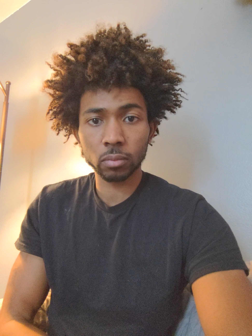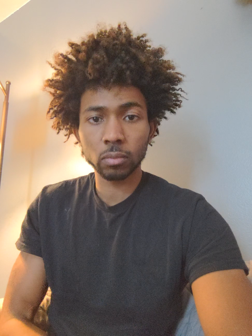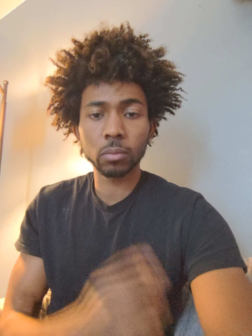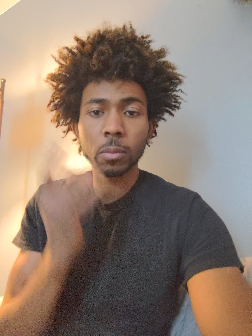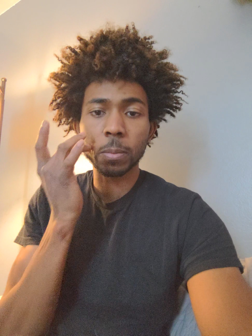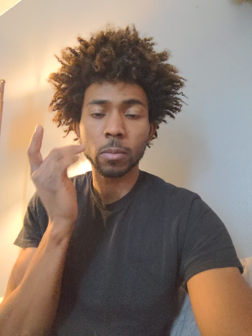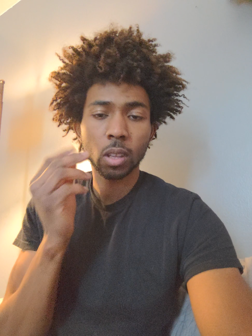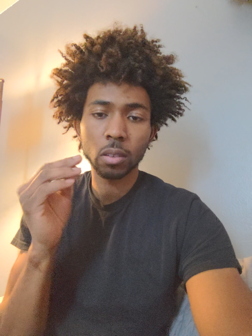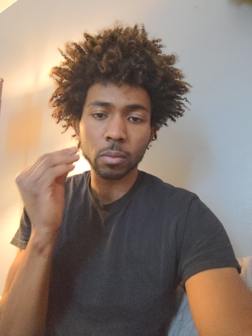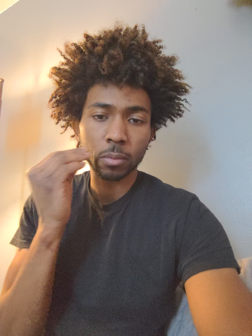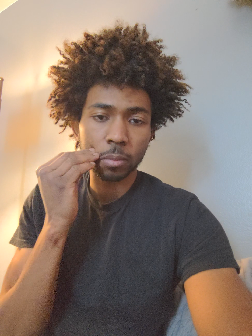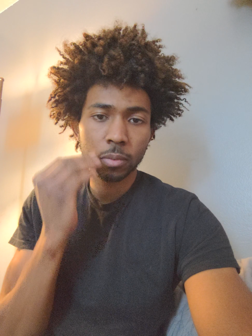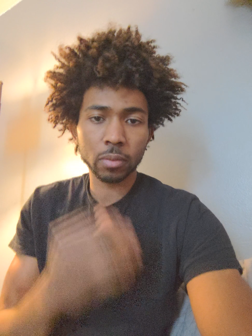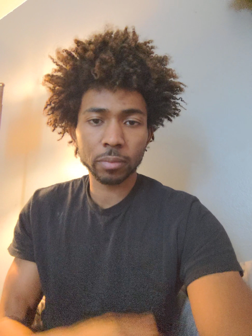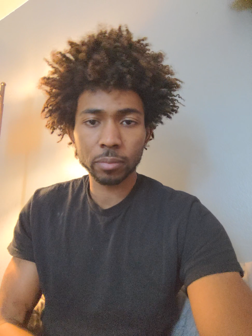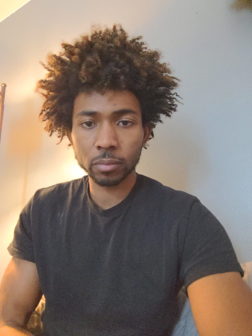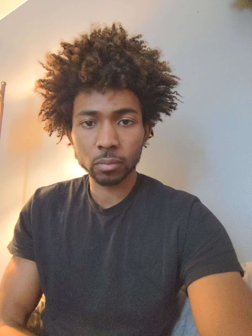kiss